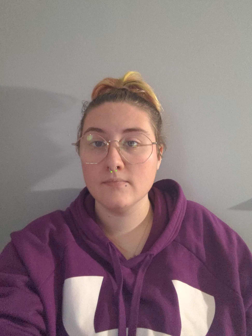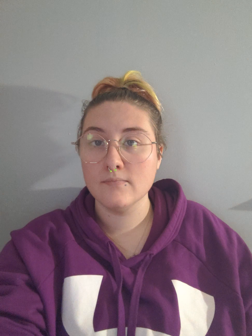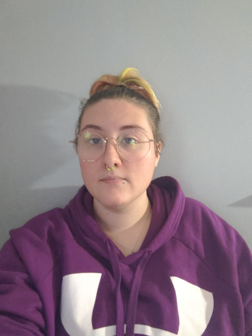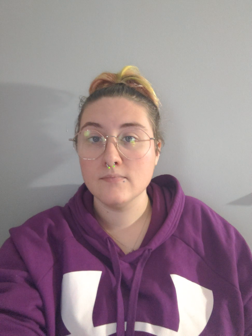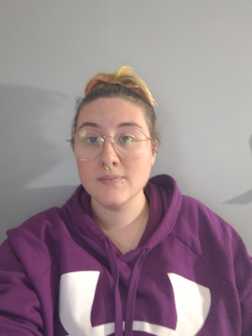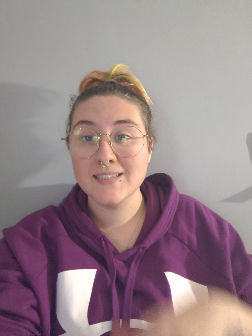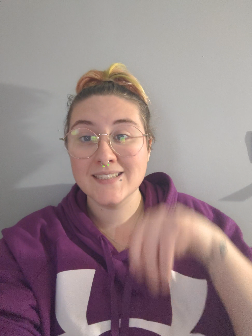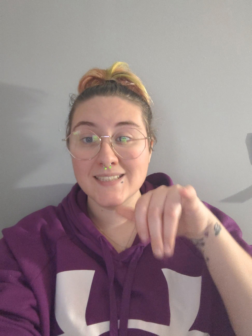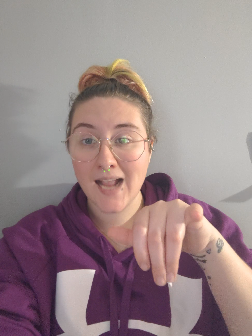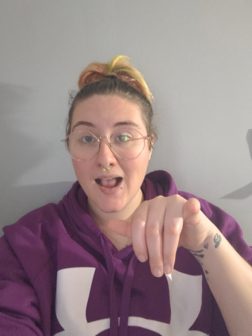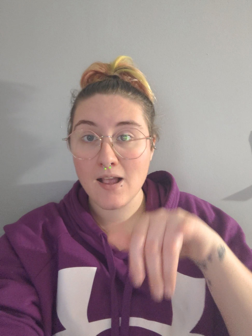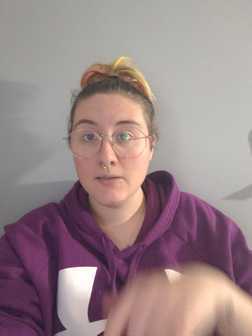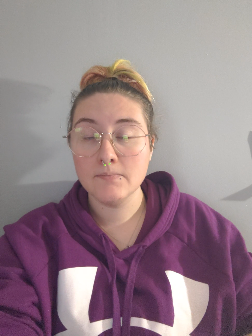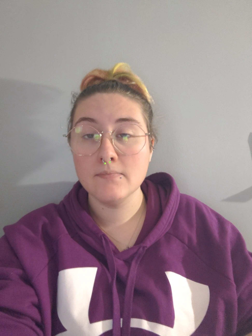stay